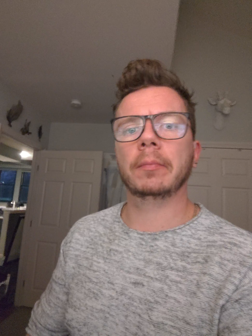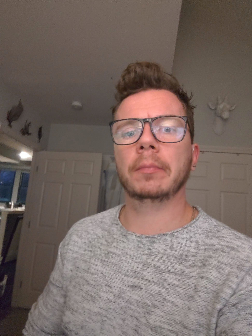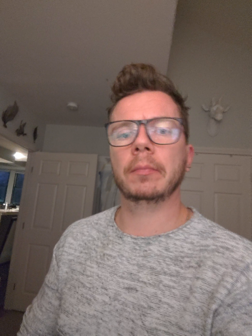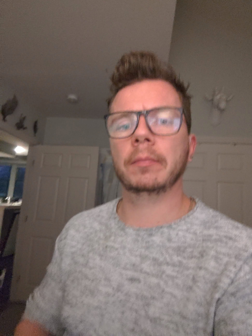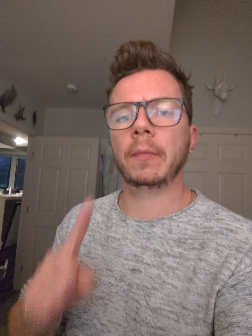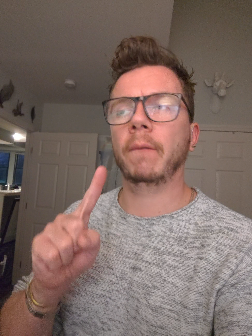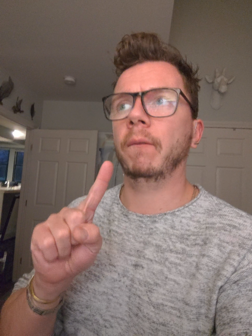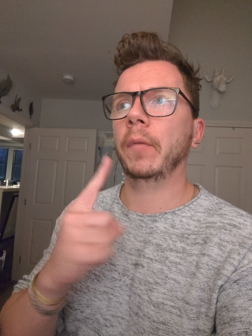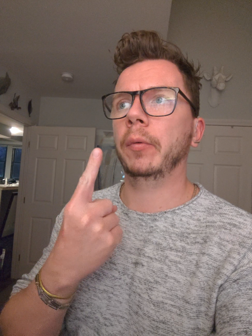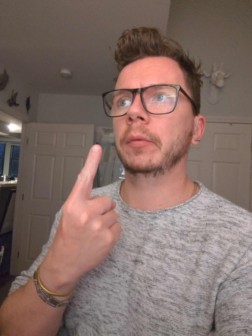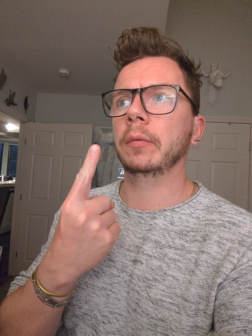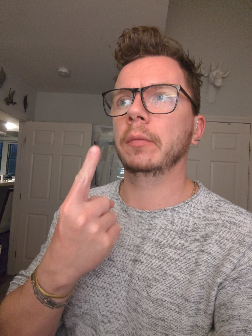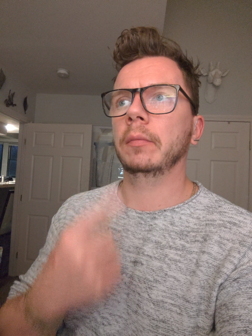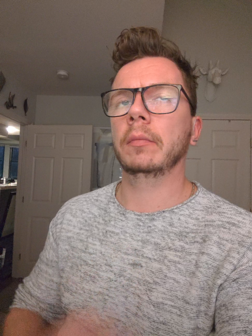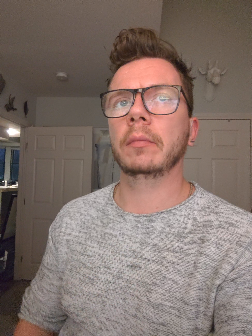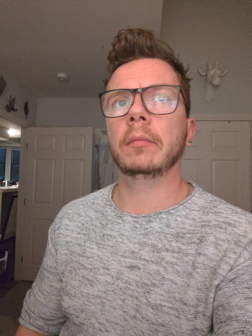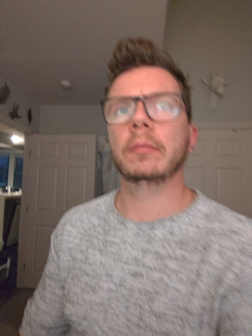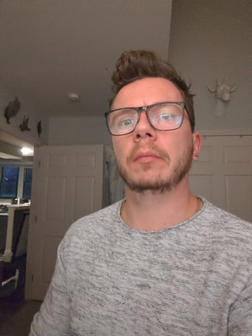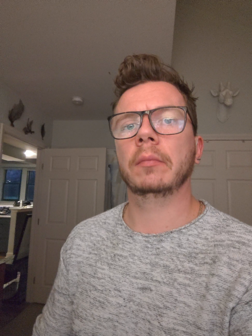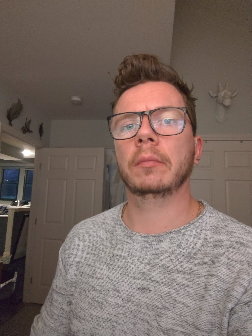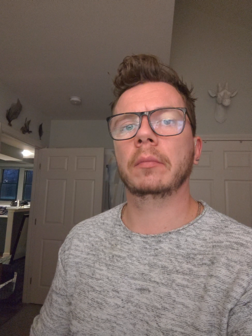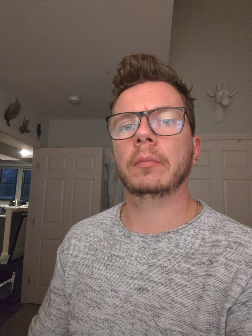first